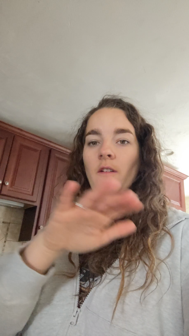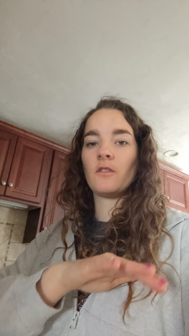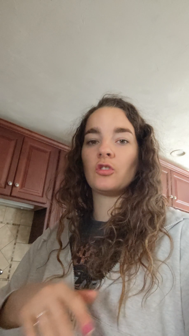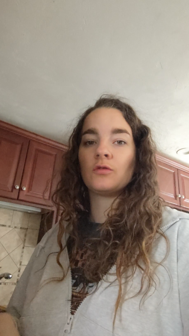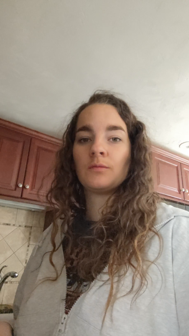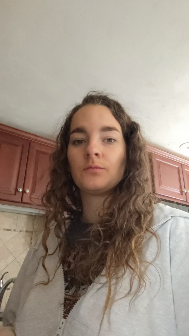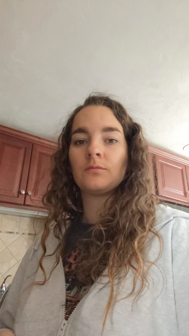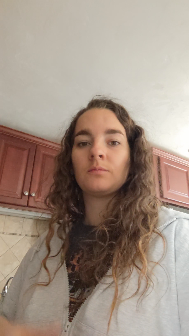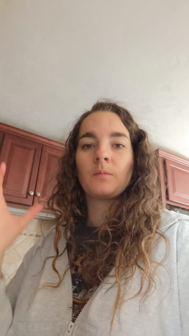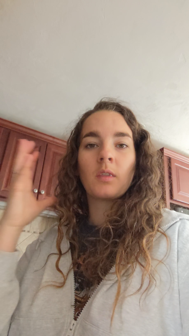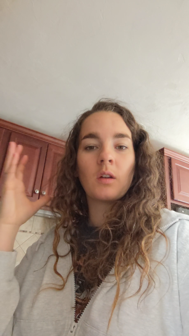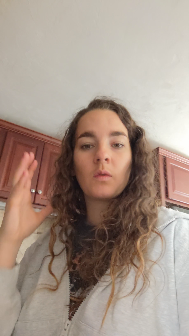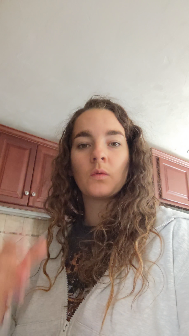pillow